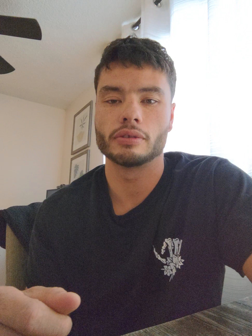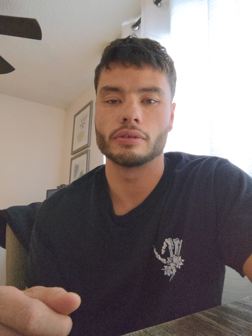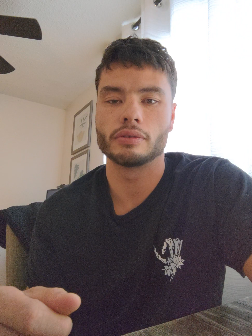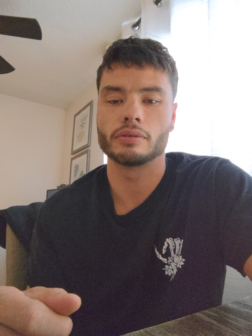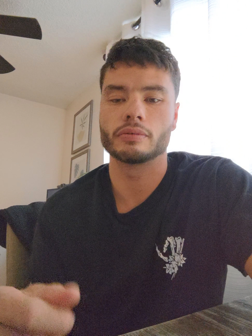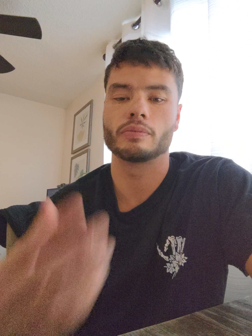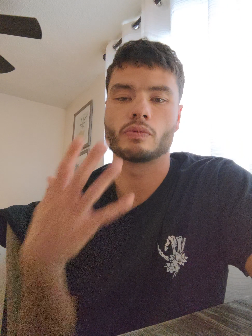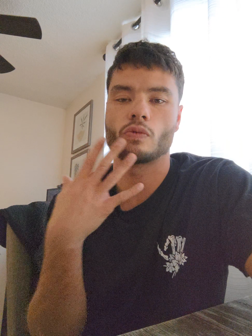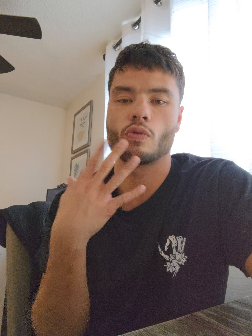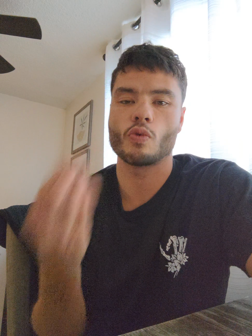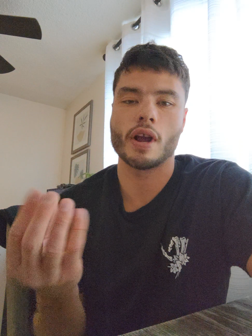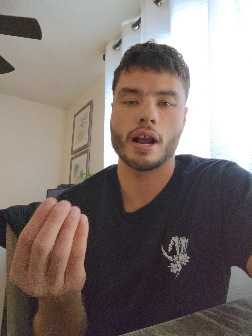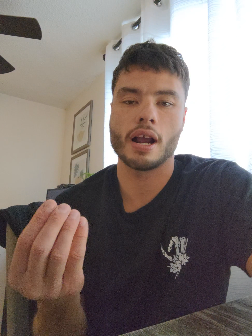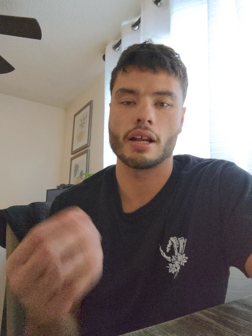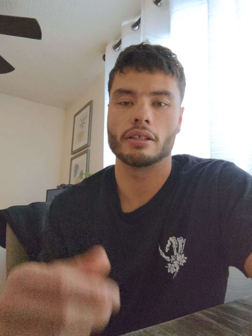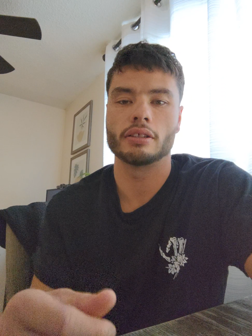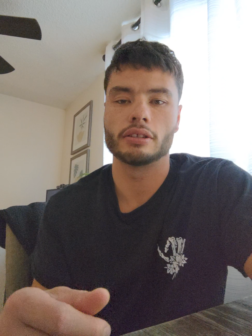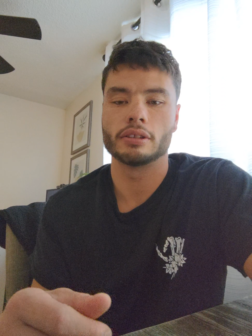wet